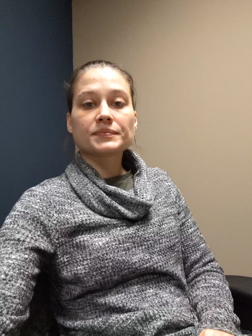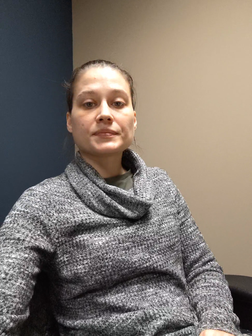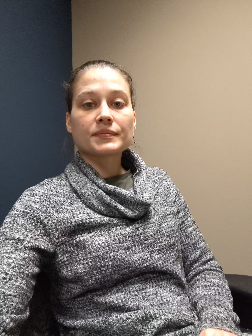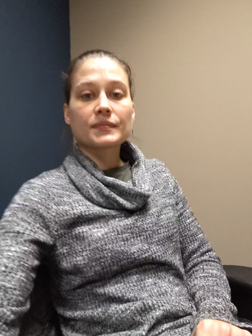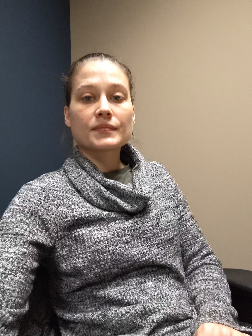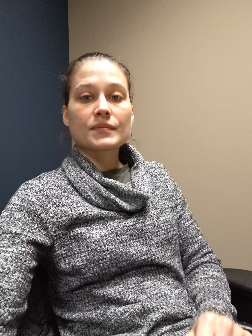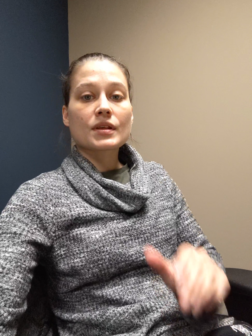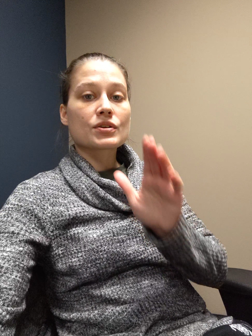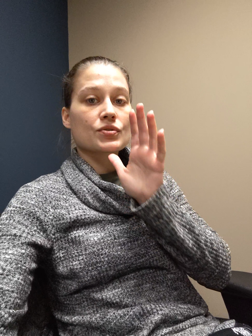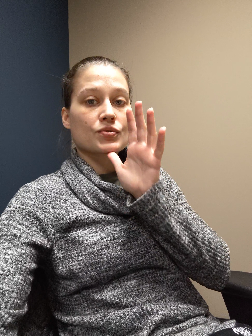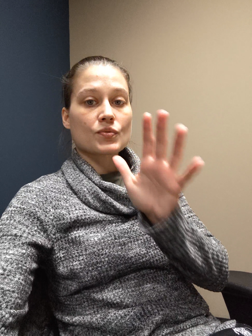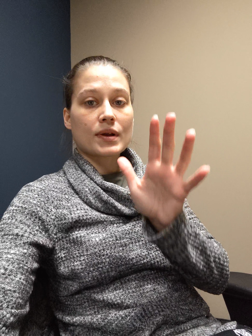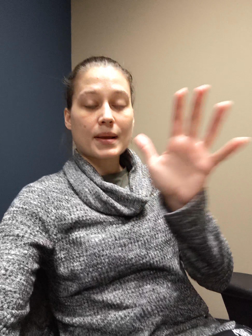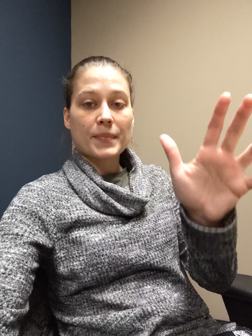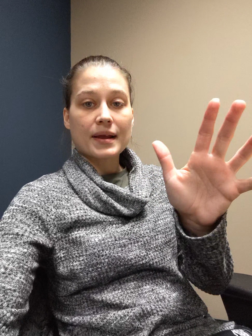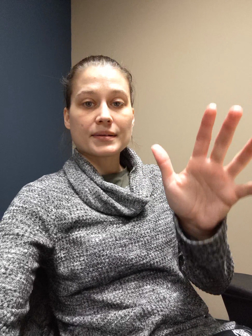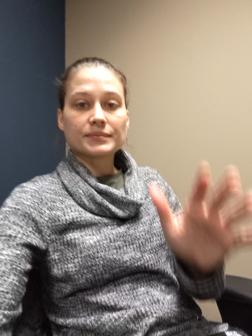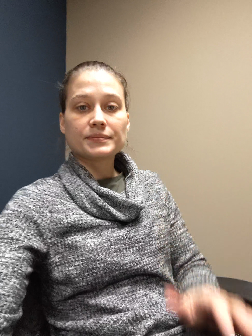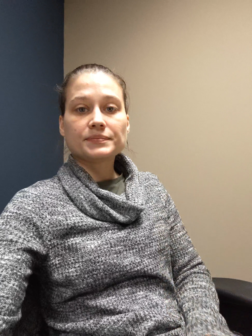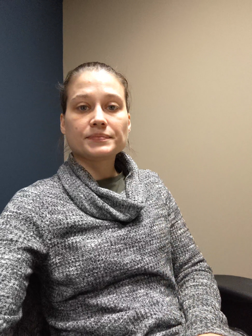grandma